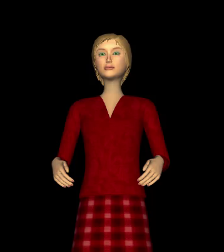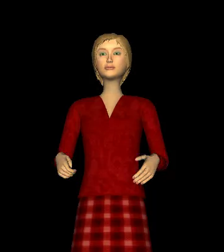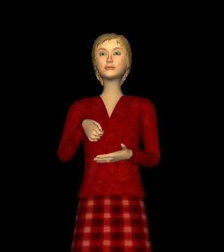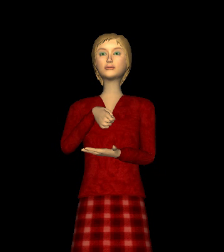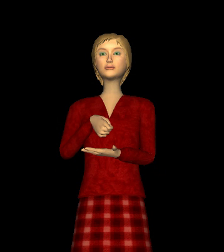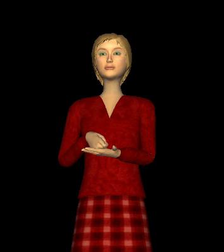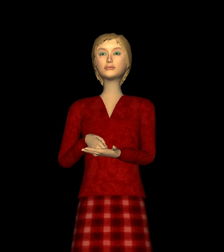يشتري